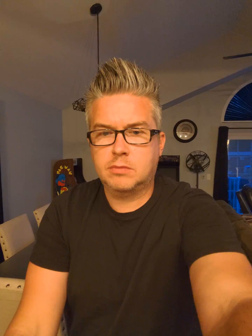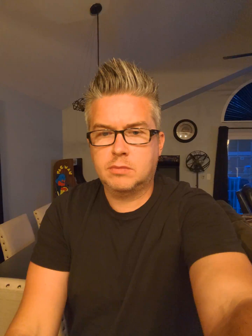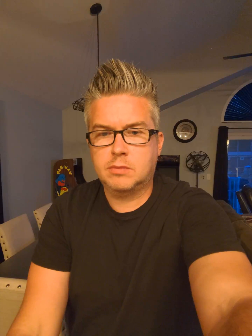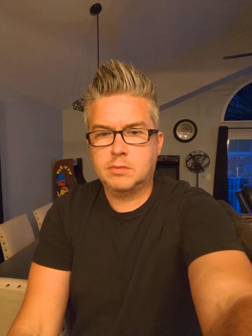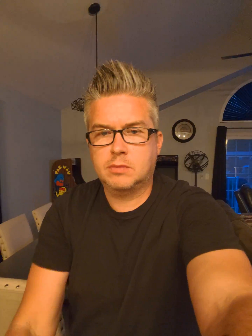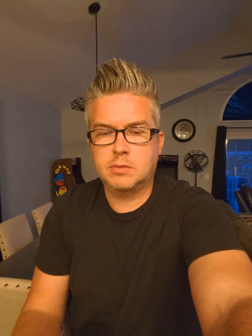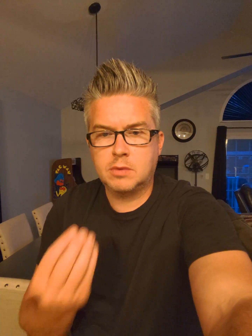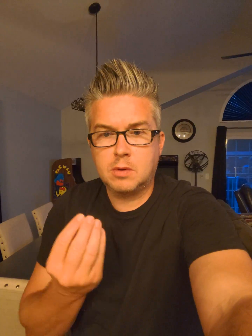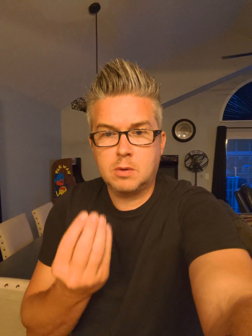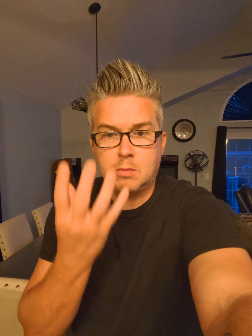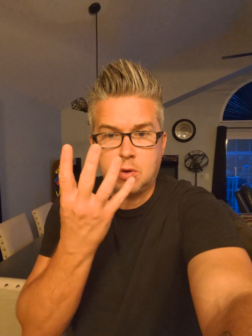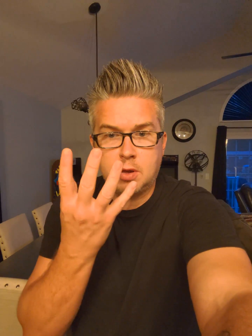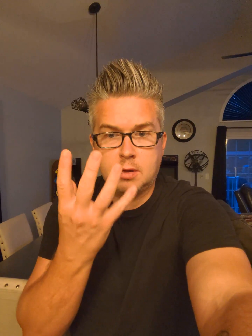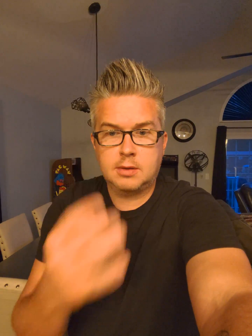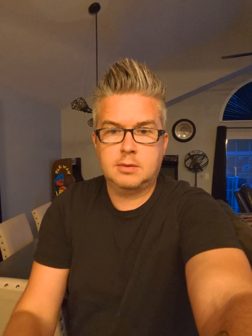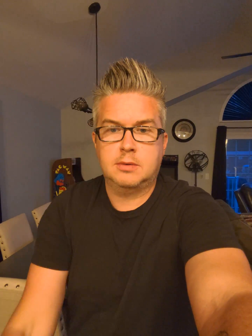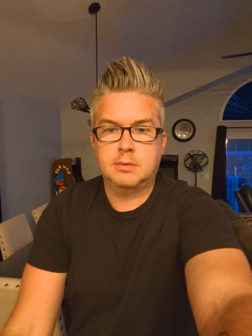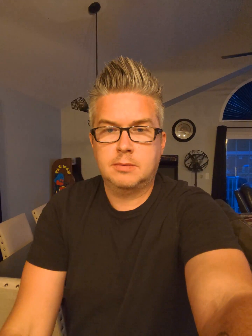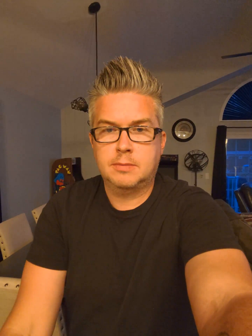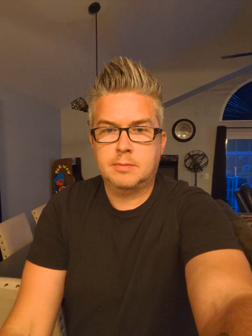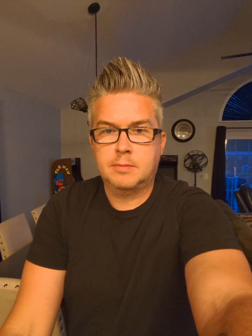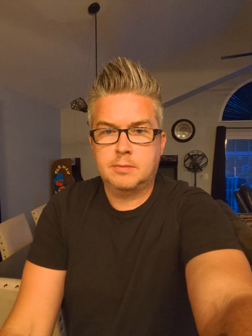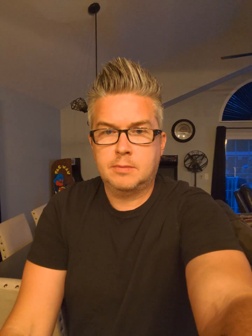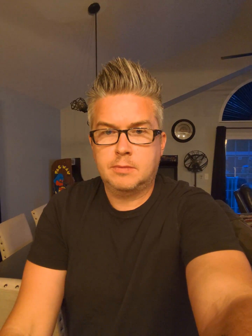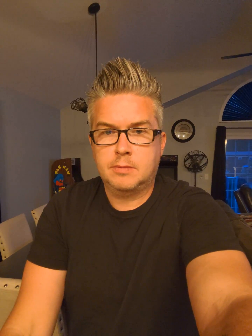plants